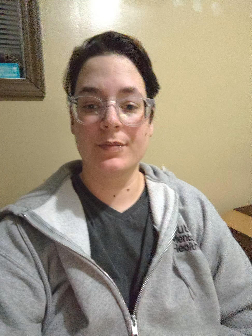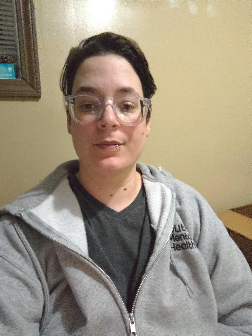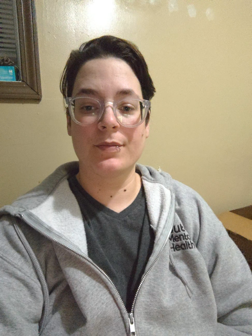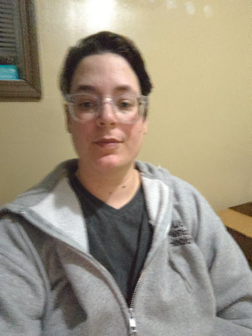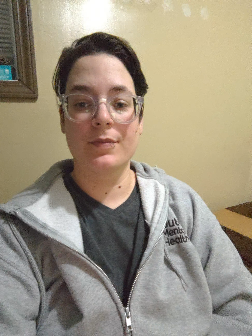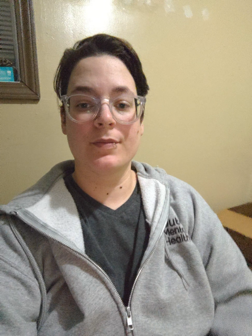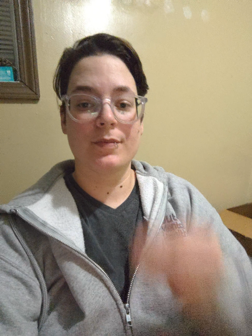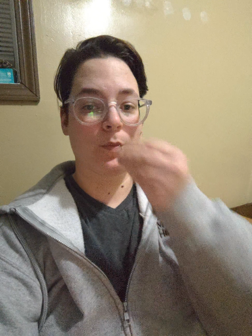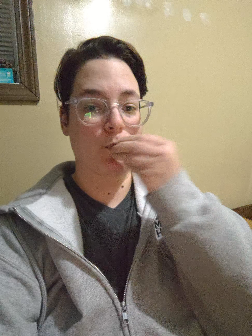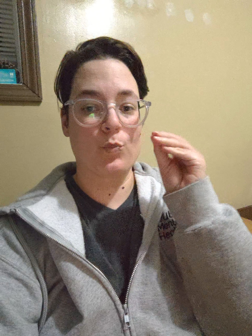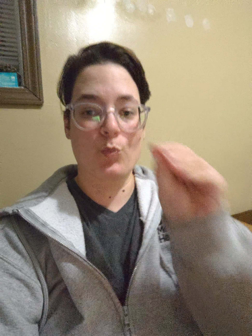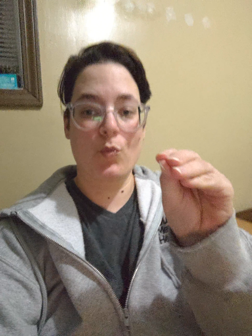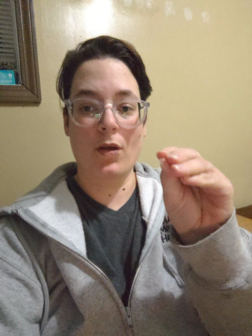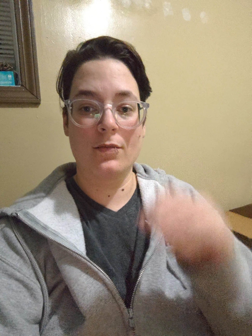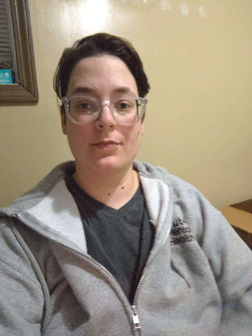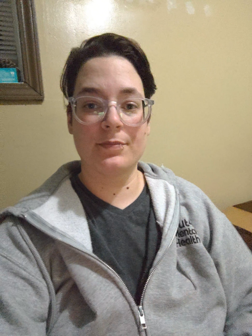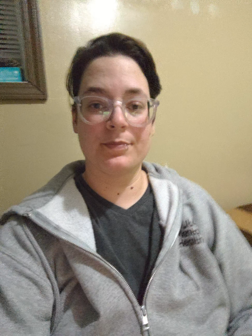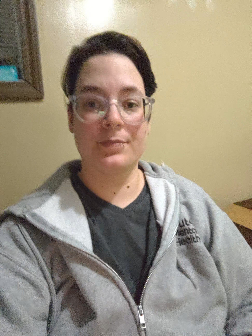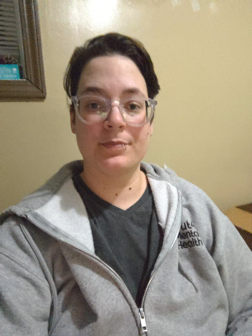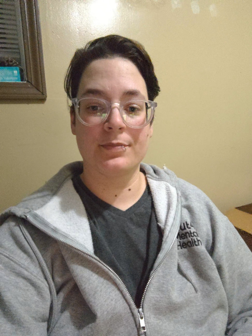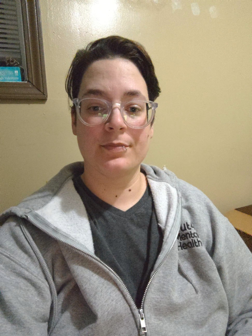kiss